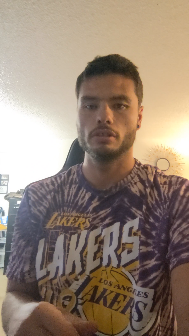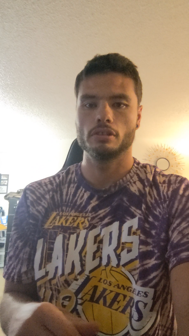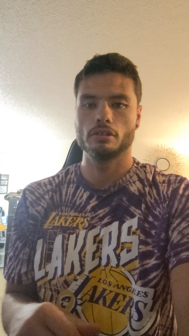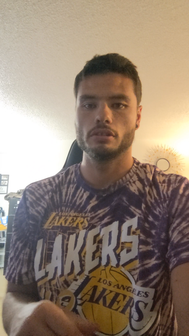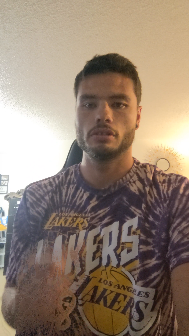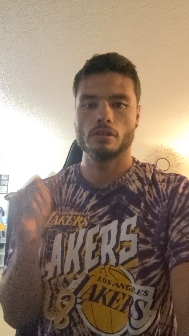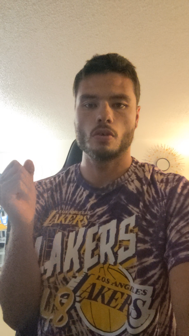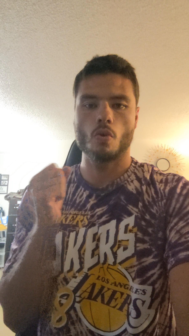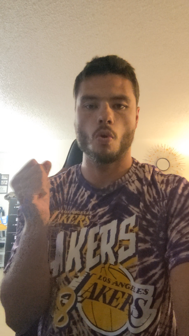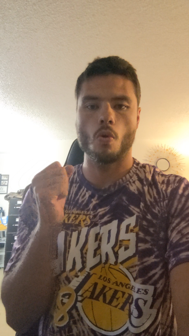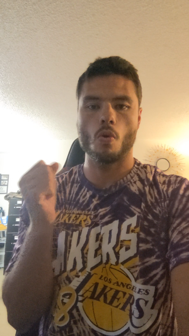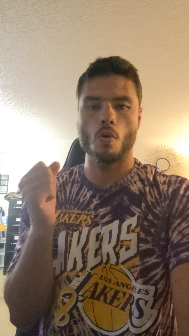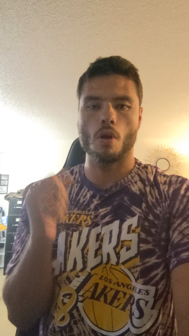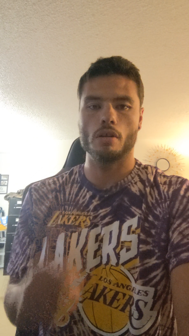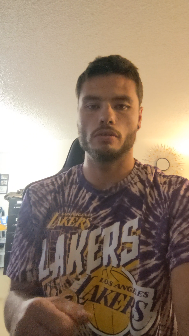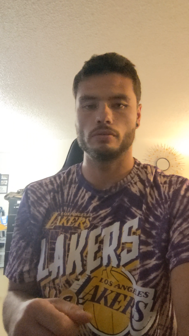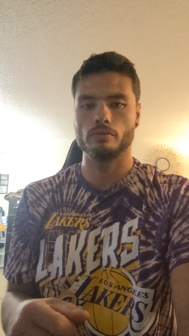cold